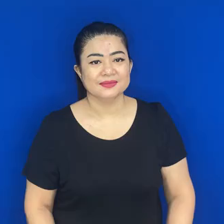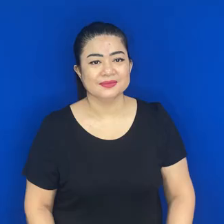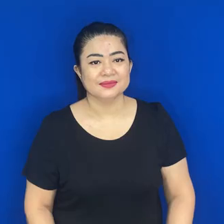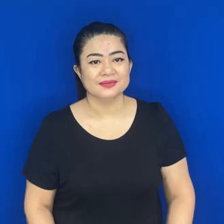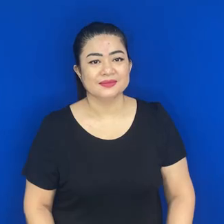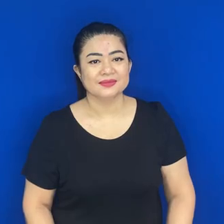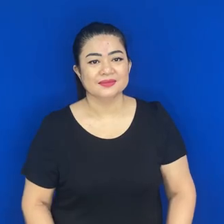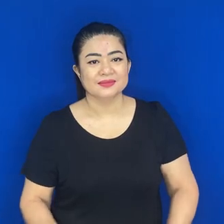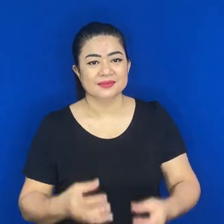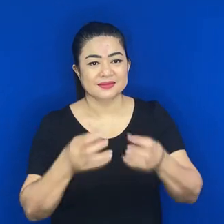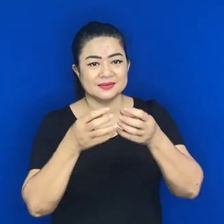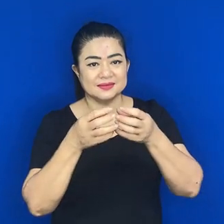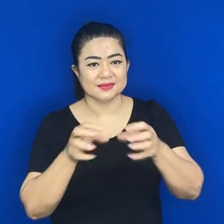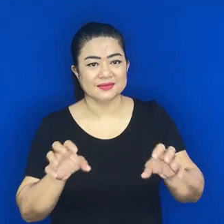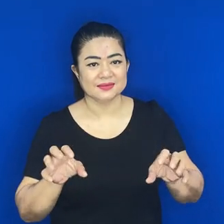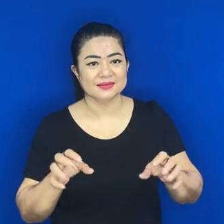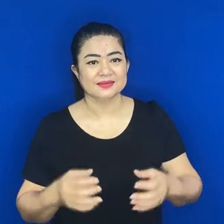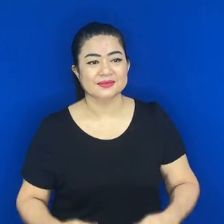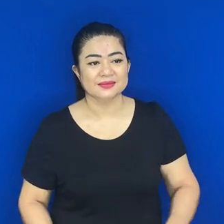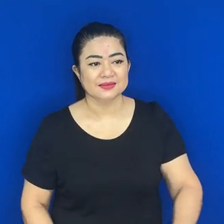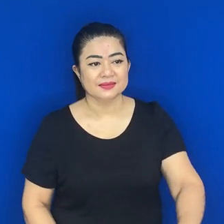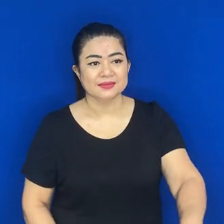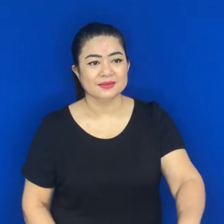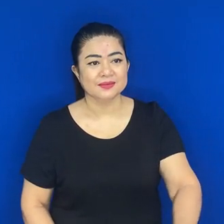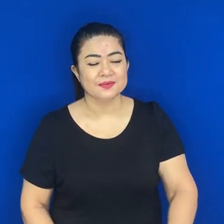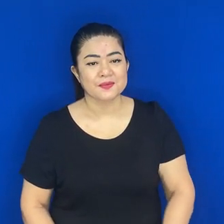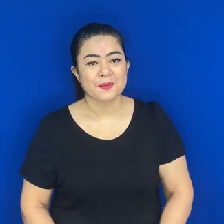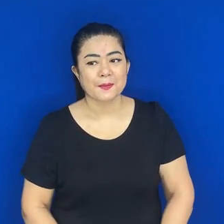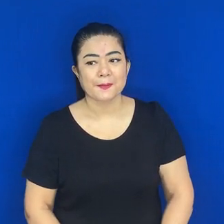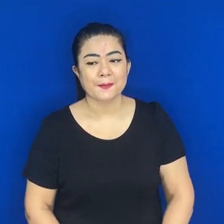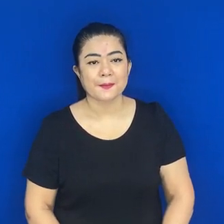egg